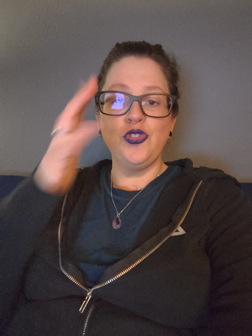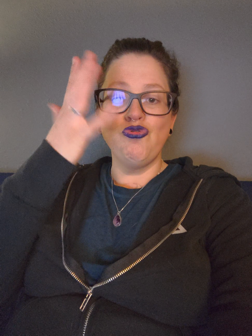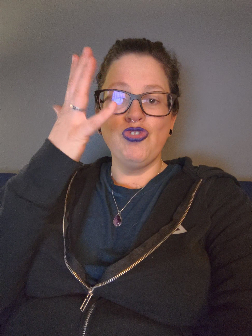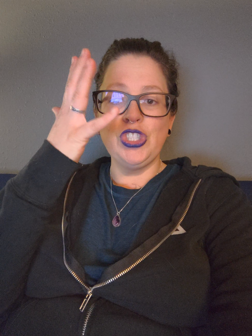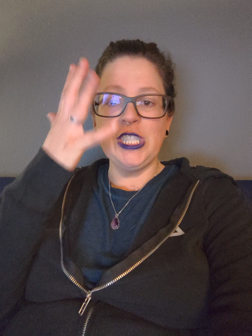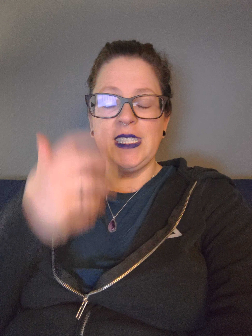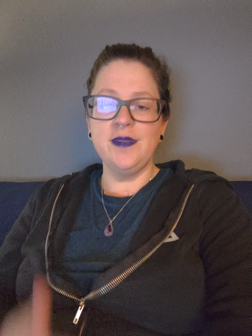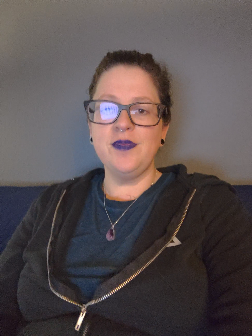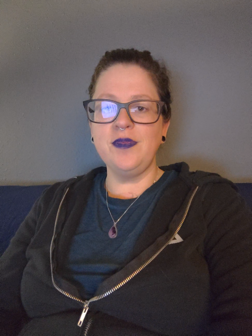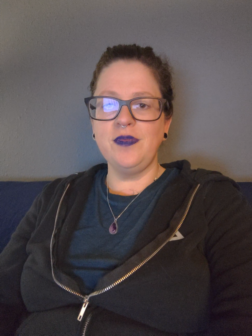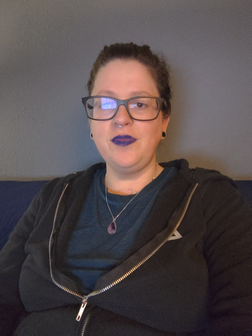tree